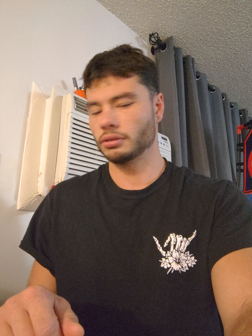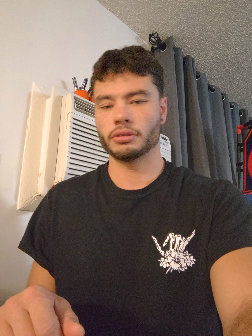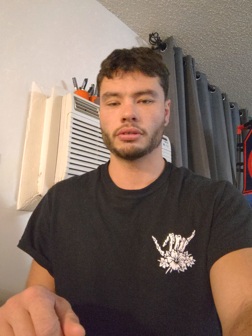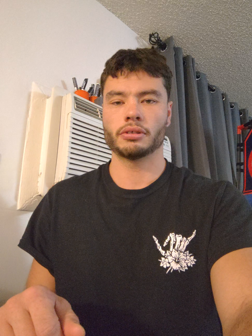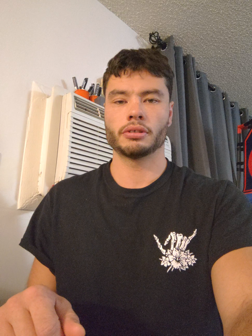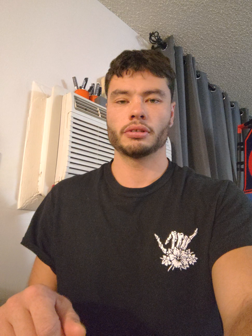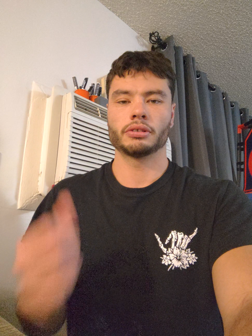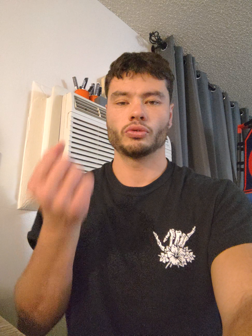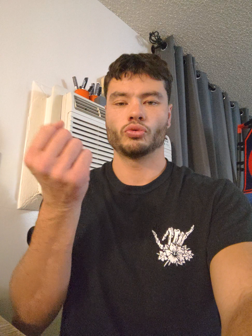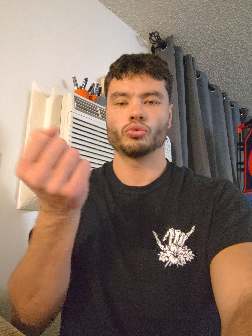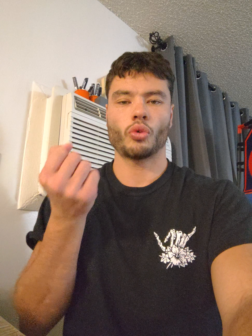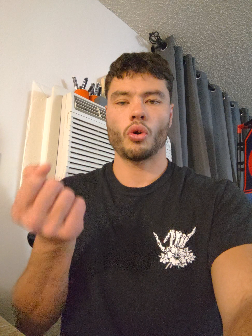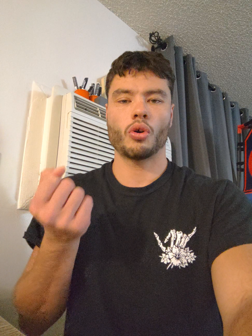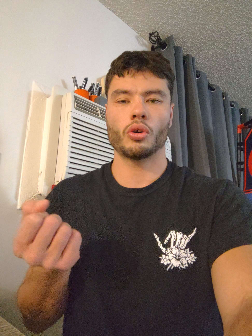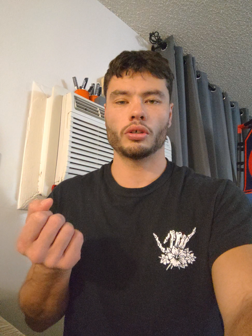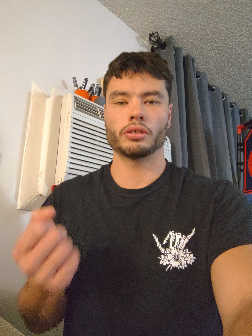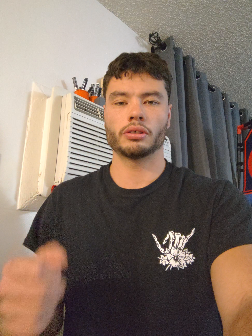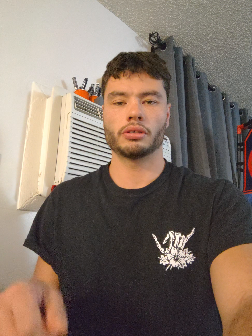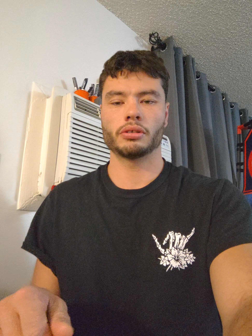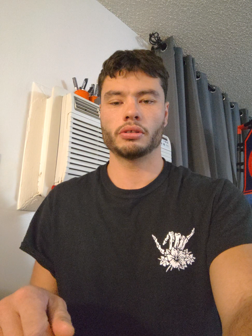drawer